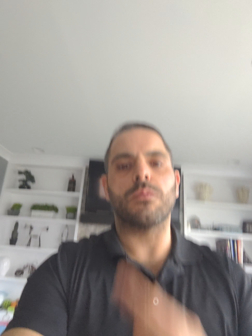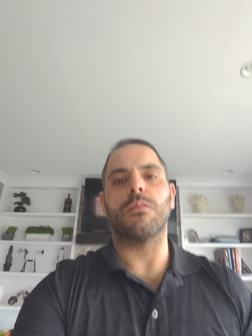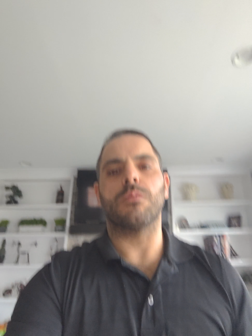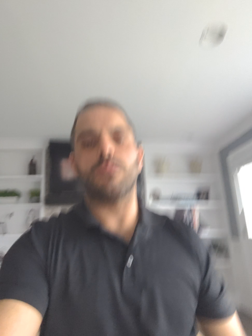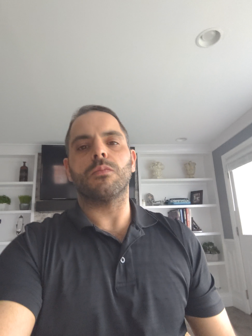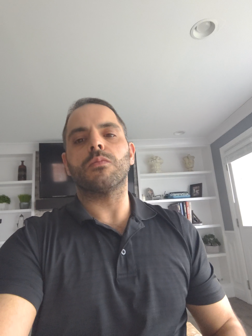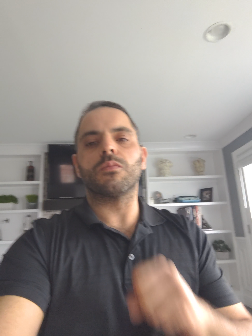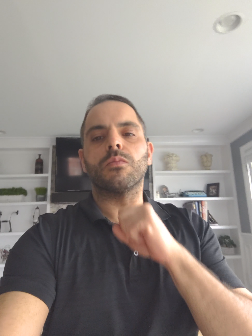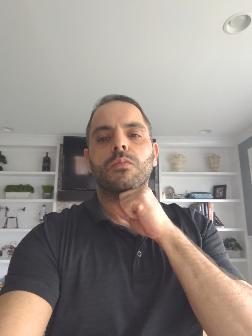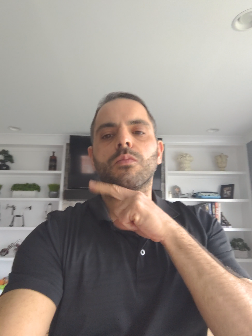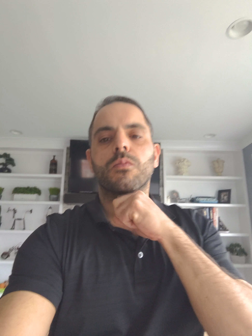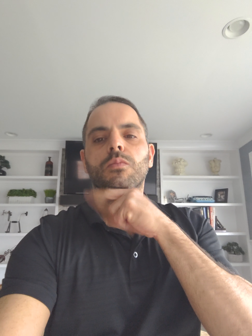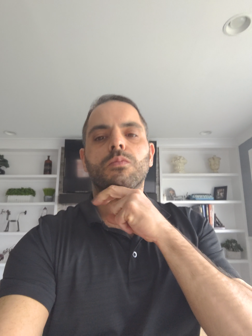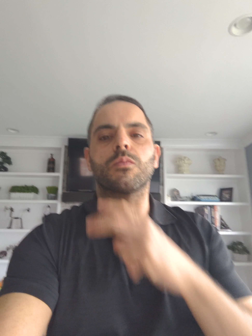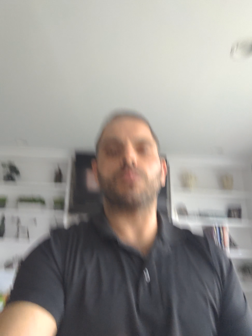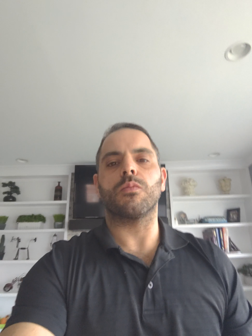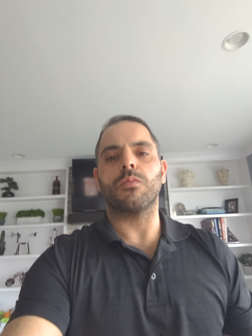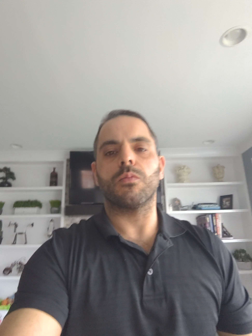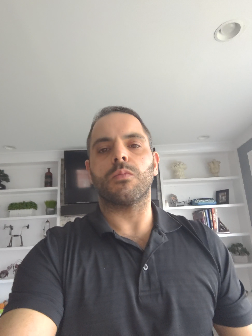frog